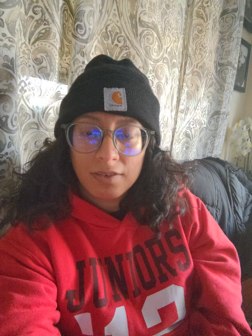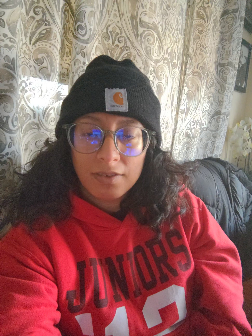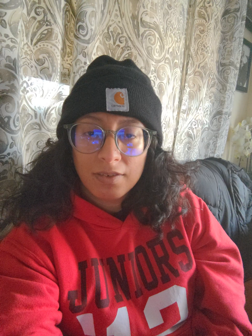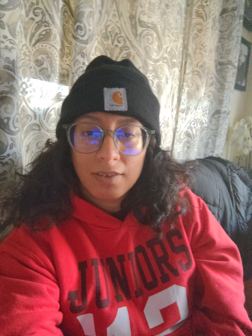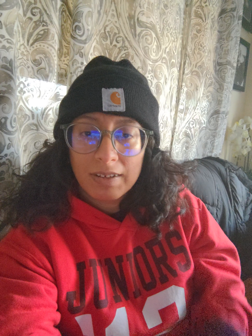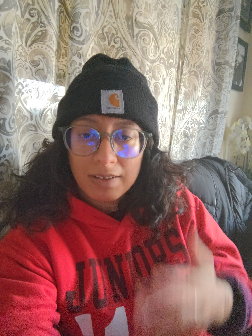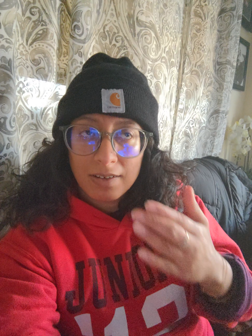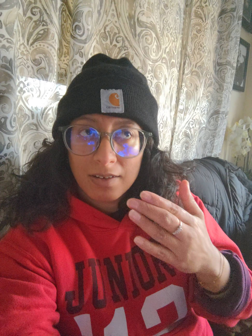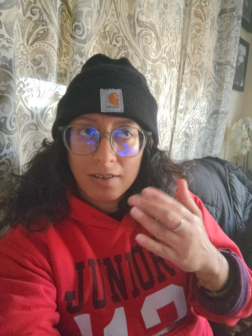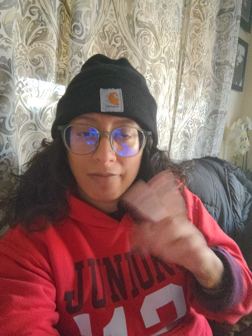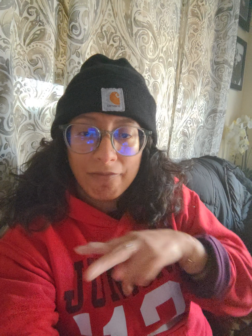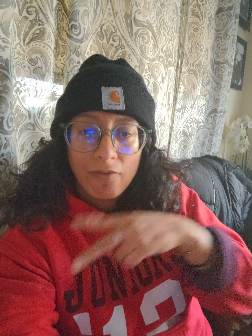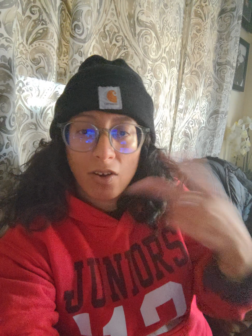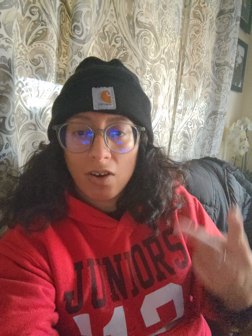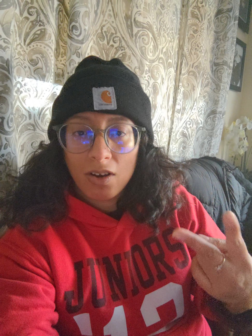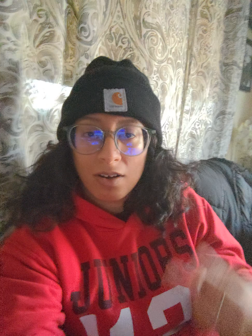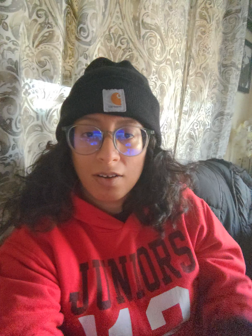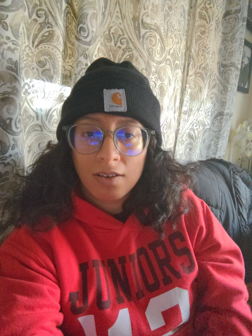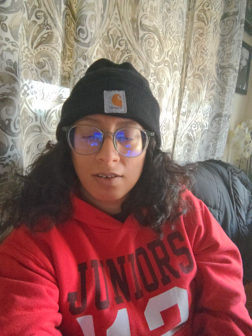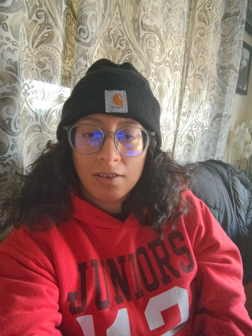fall